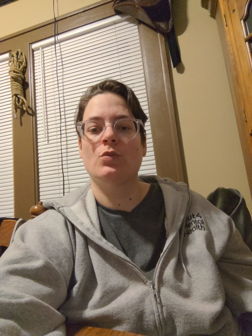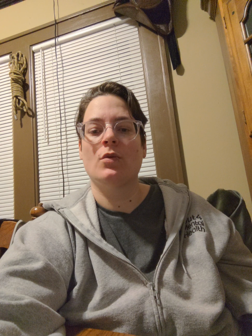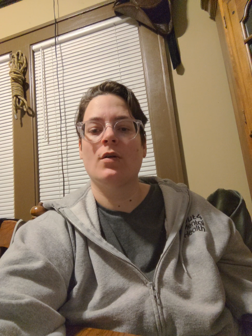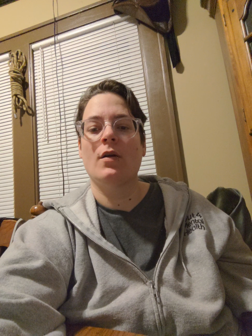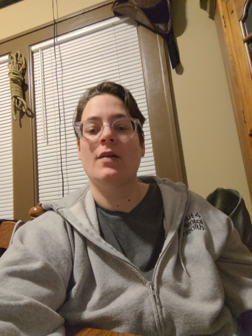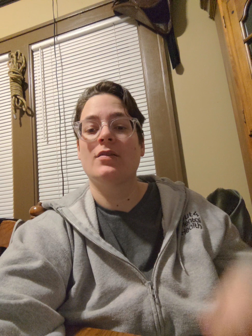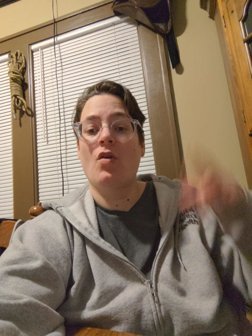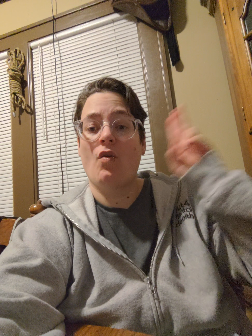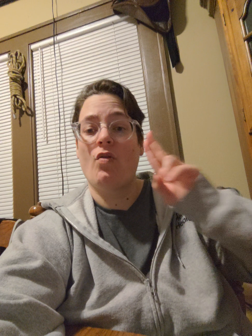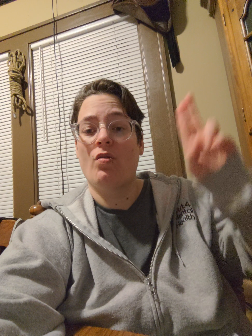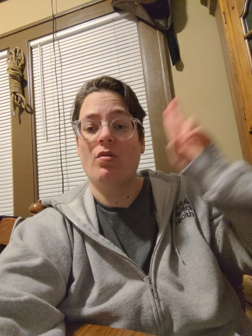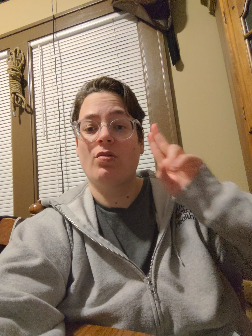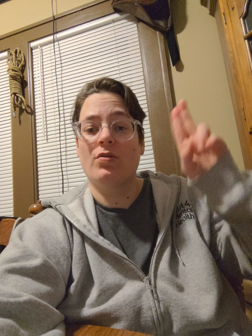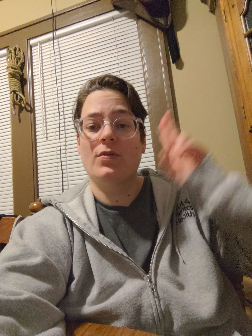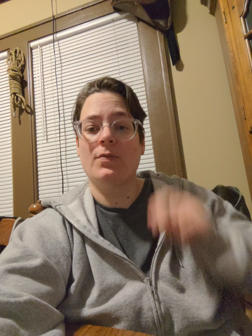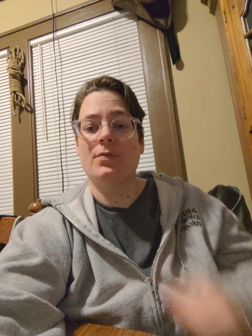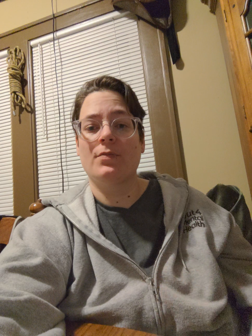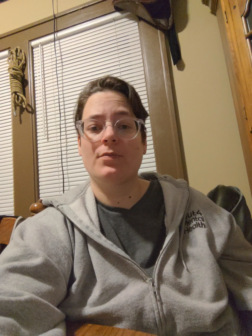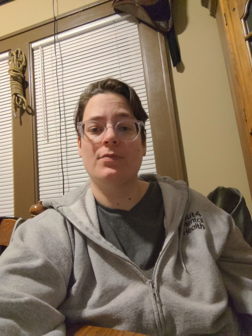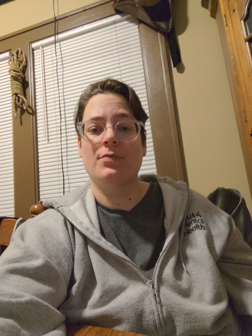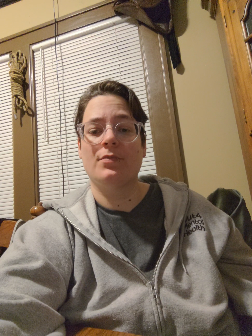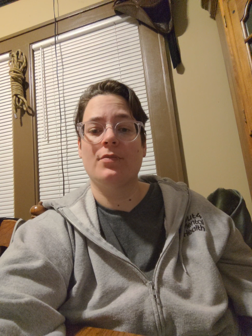uncle